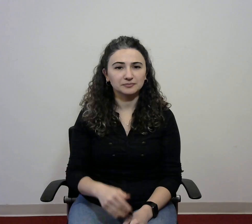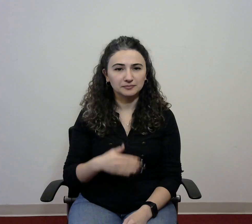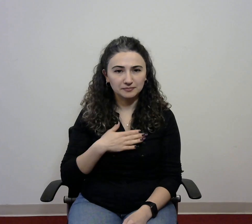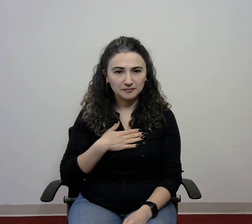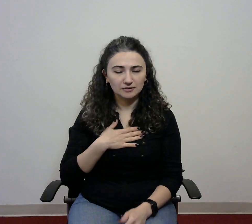mən